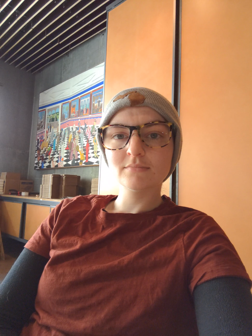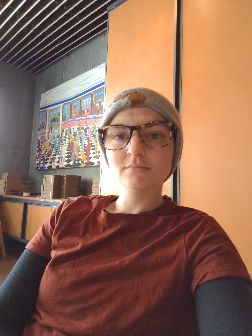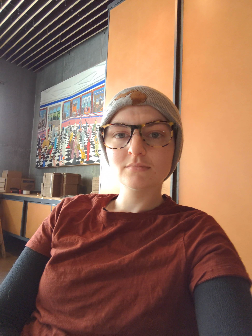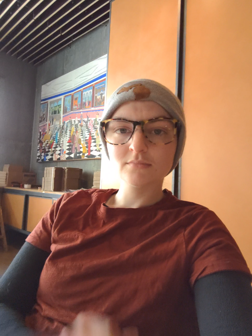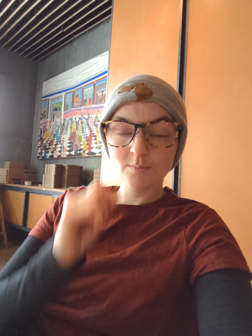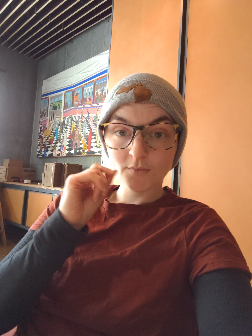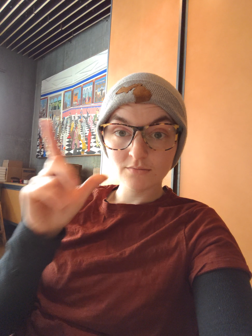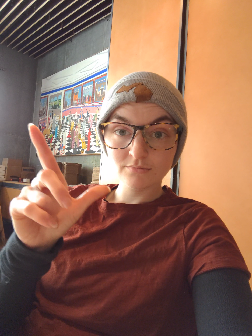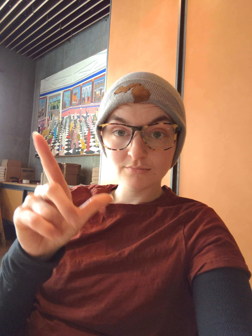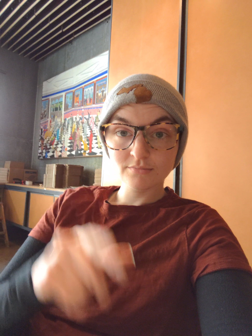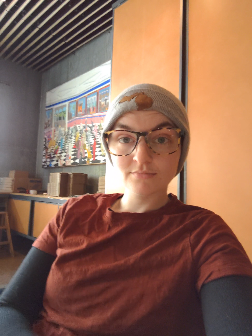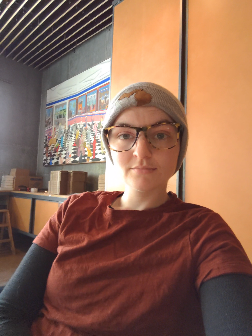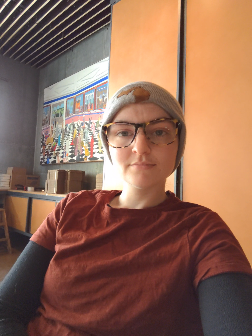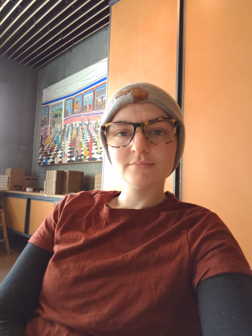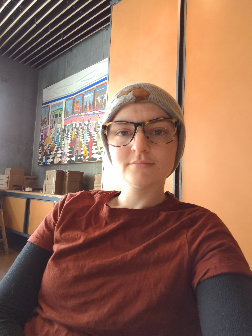awake